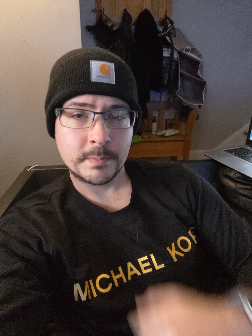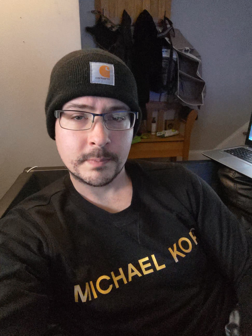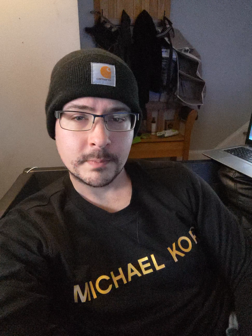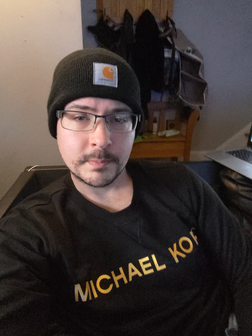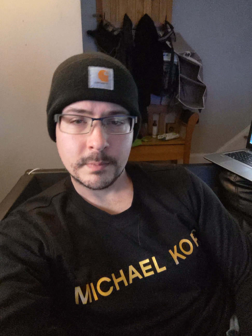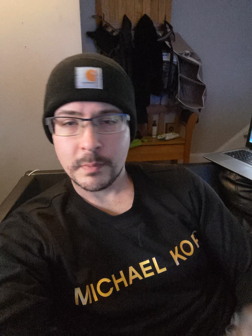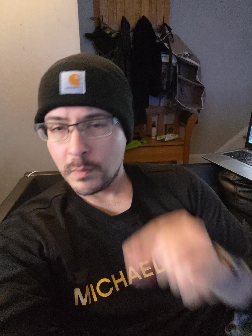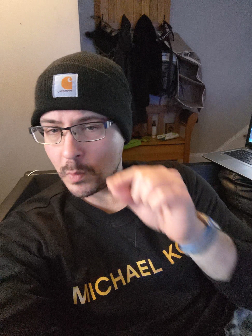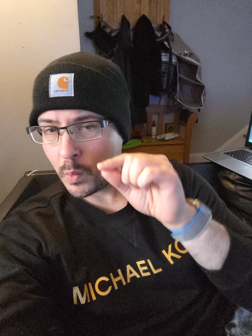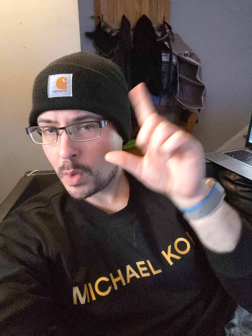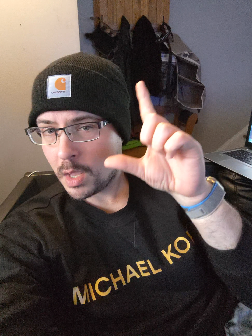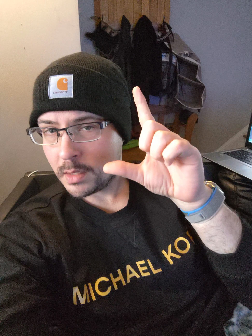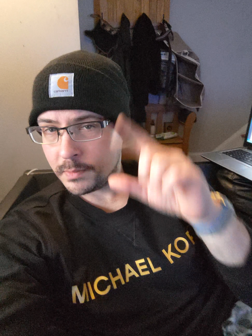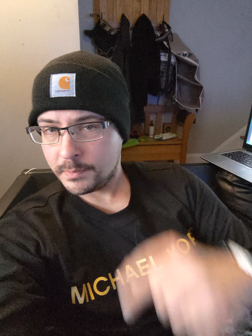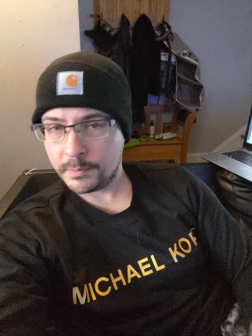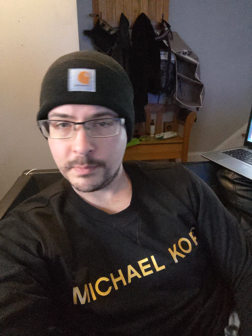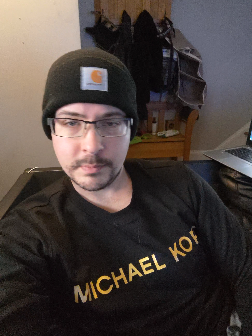wake